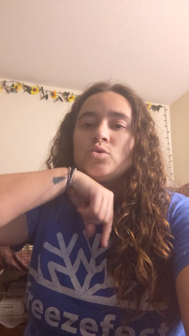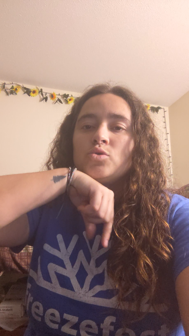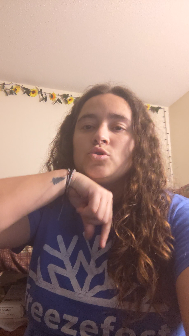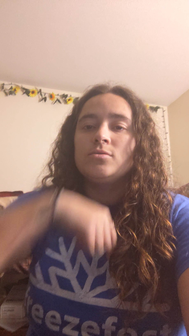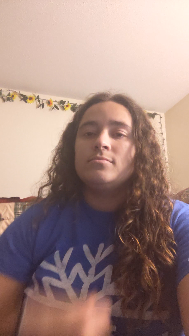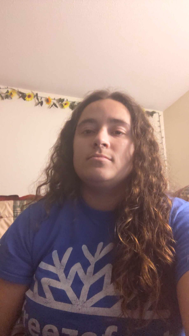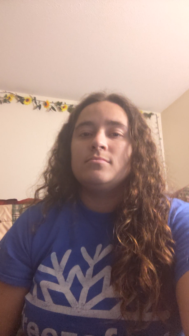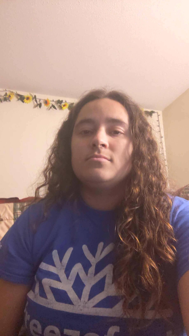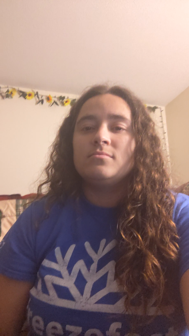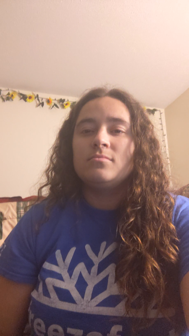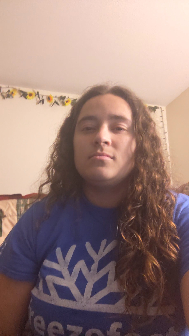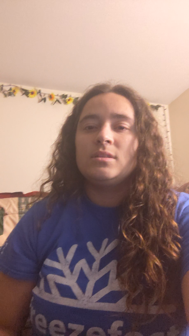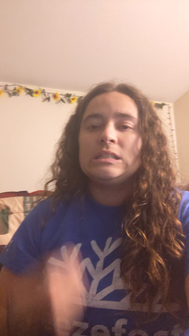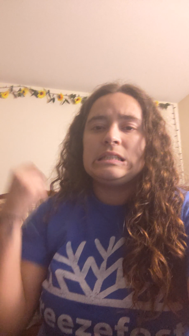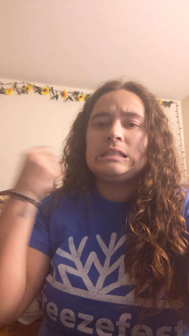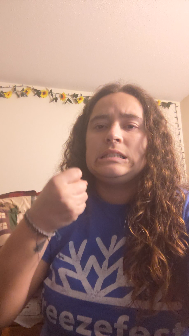hit